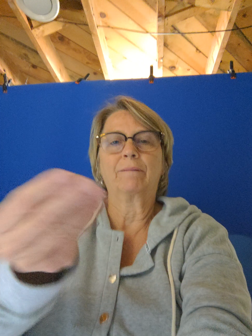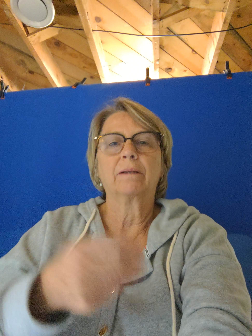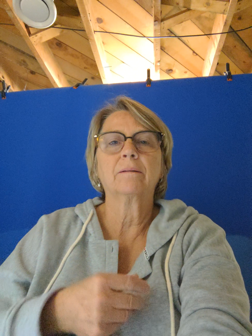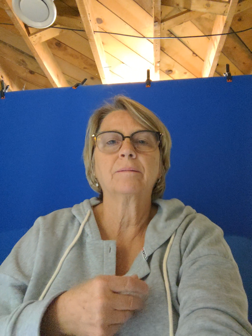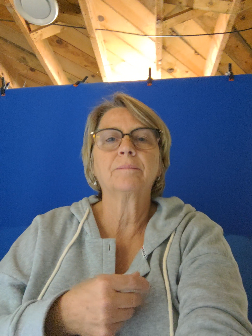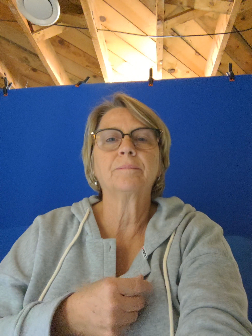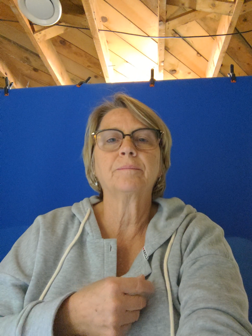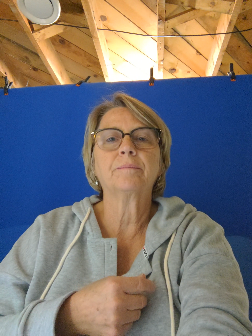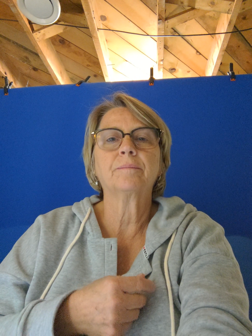give